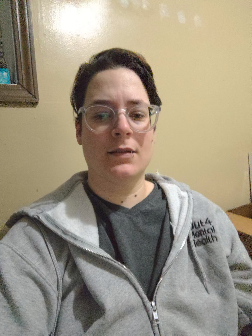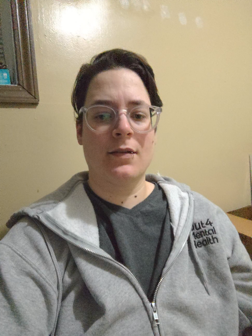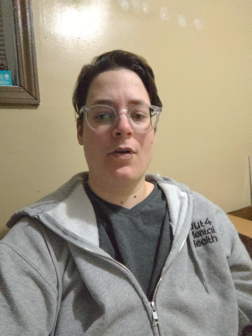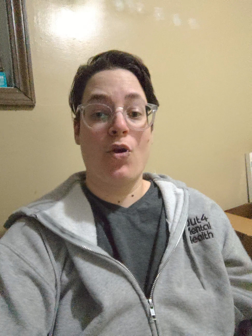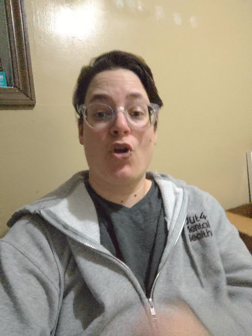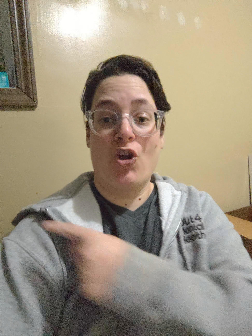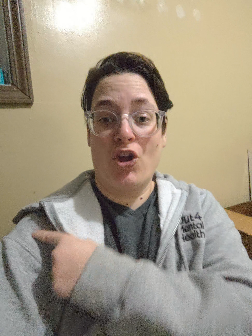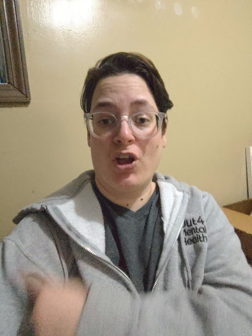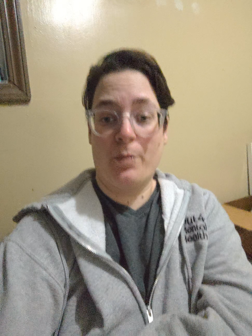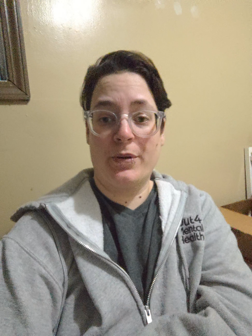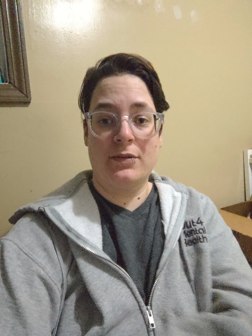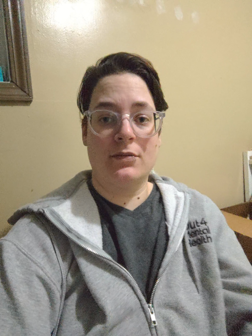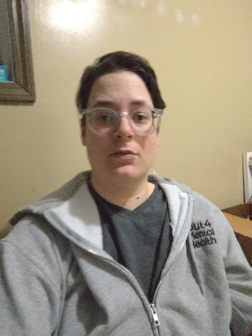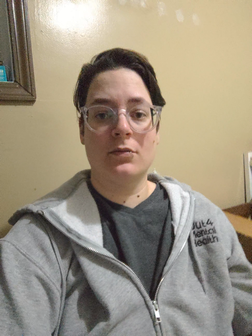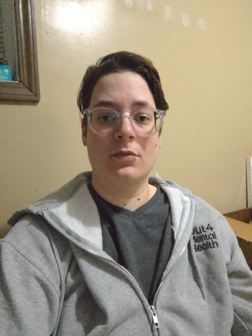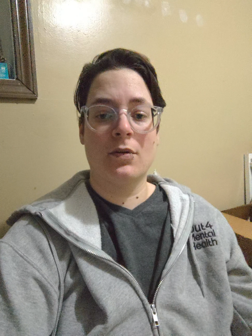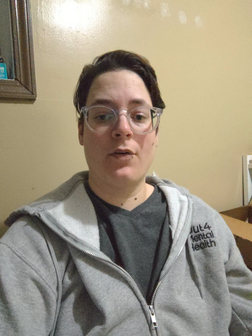arm